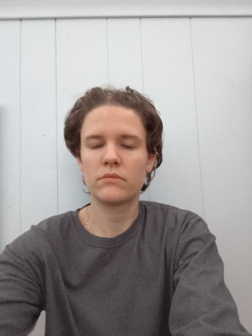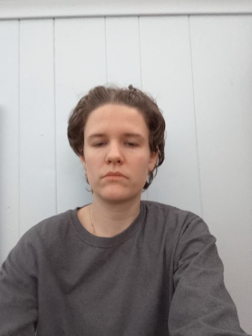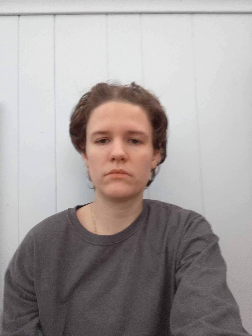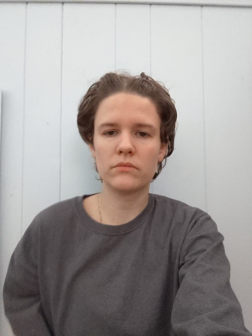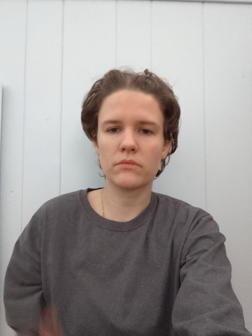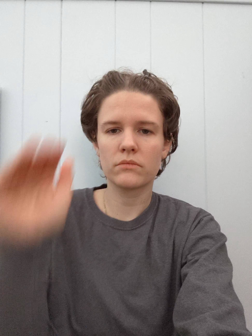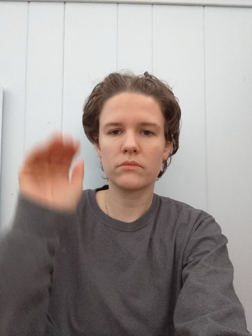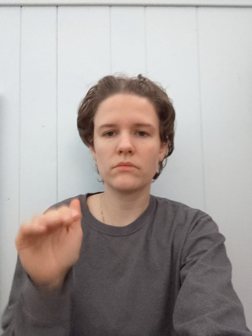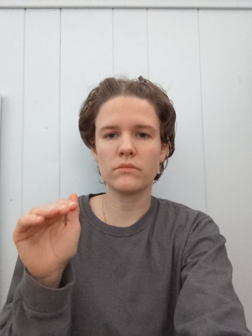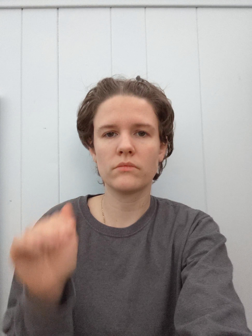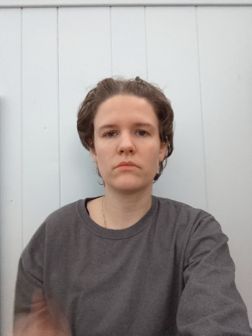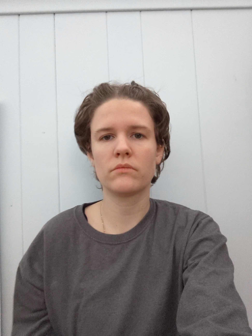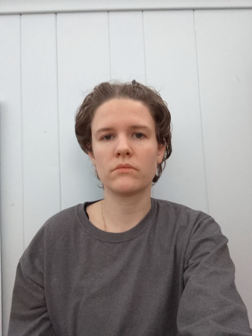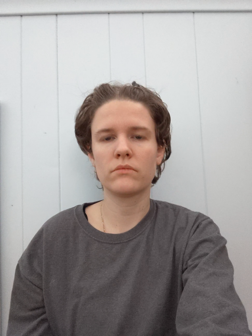child